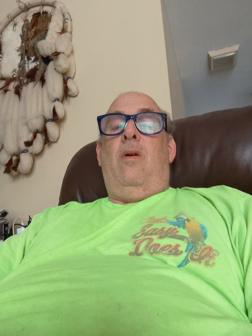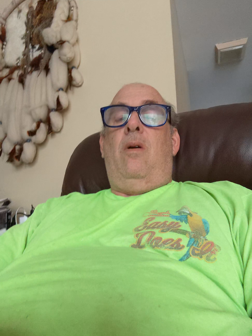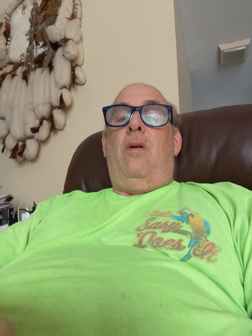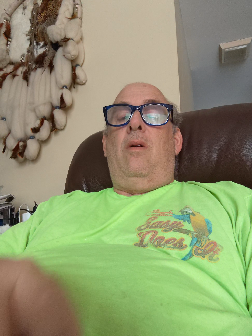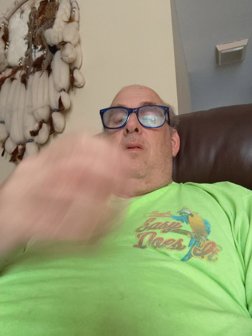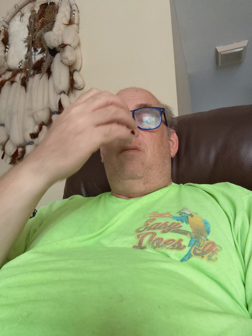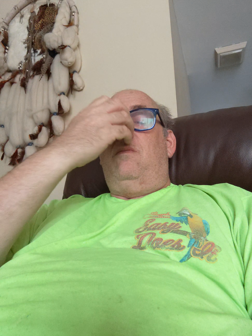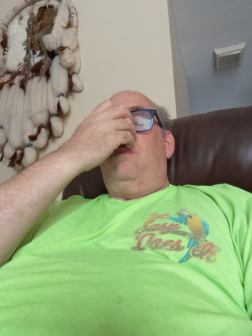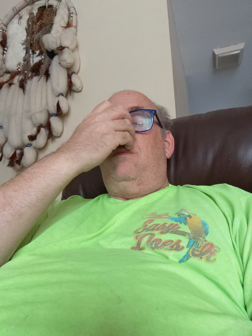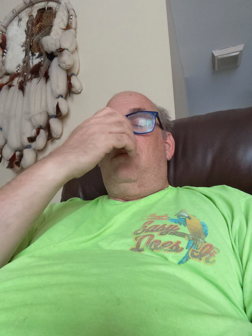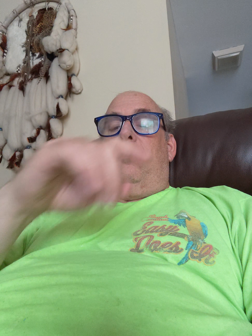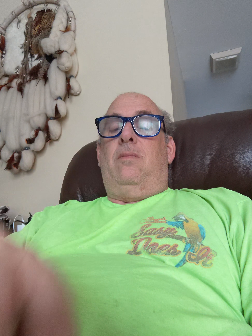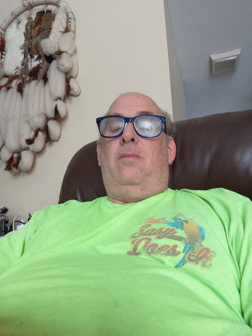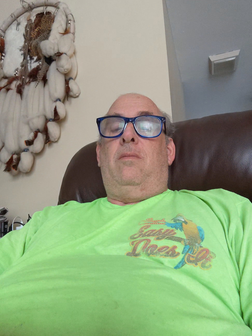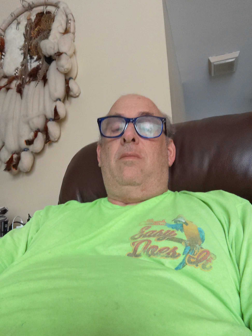clown